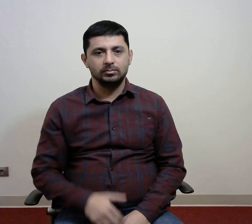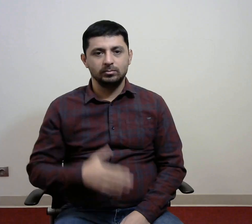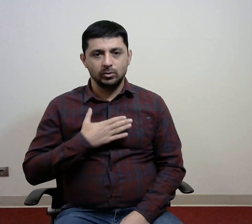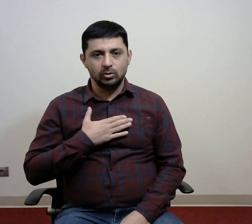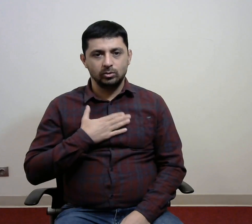mən